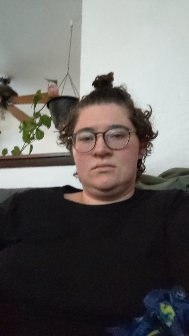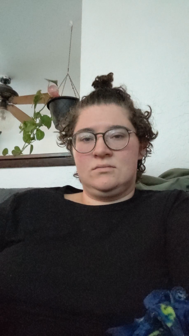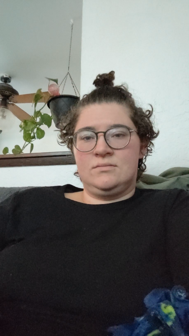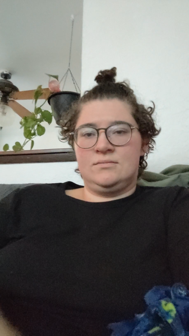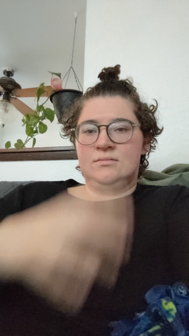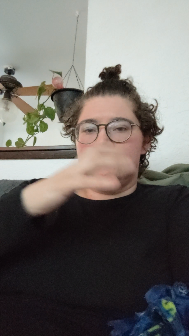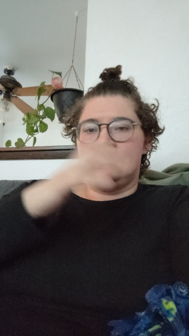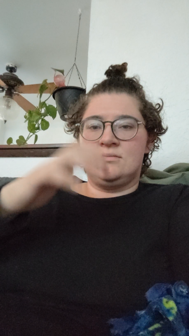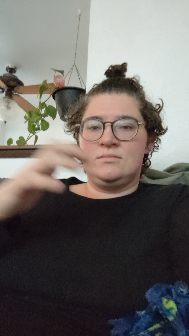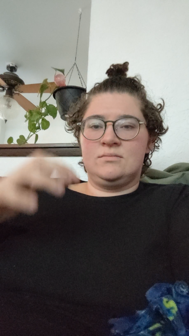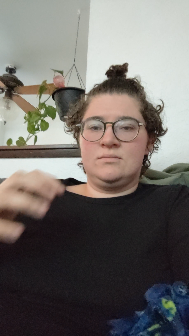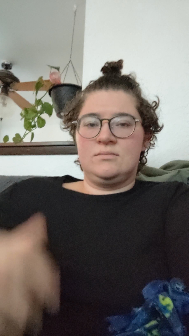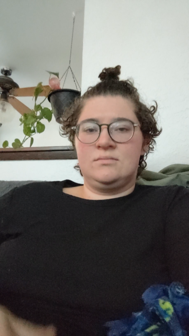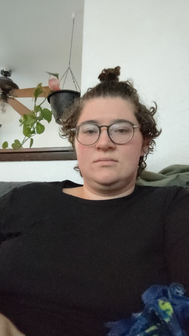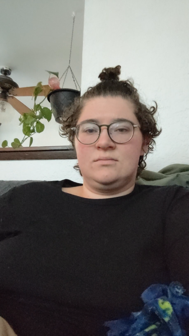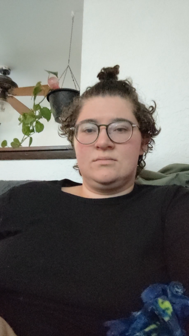grapes